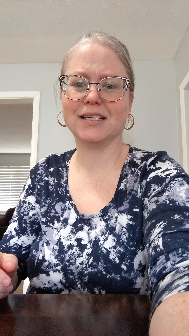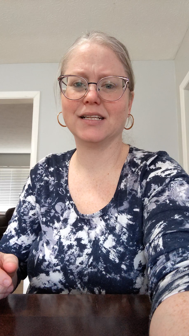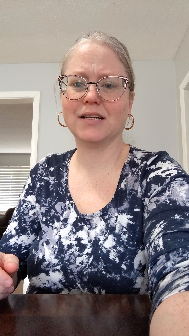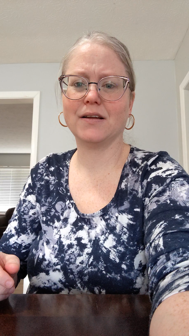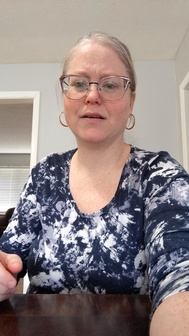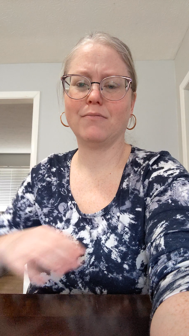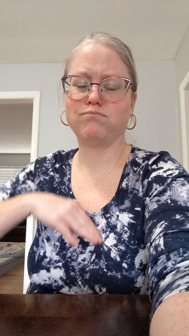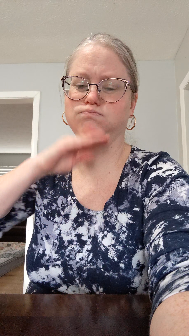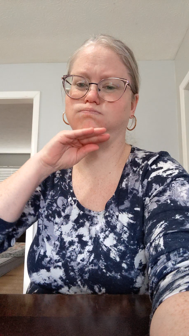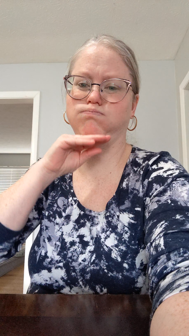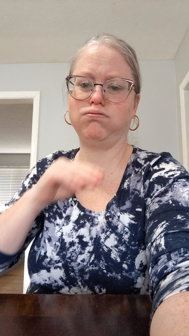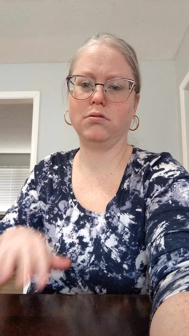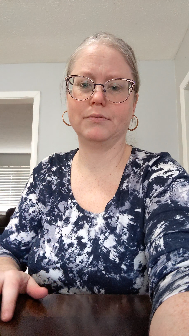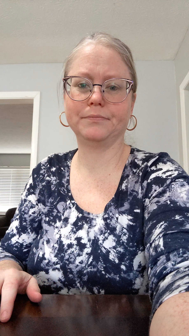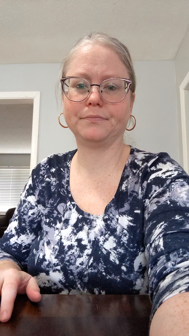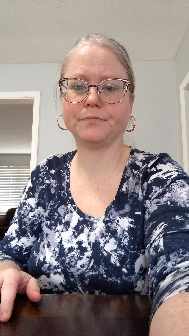full